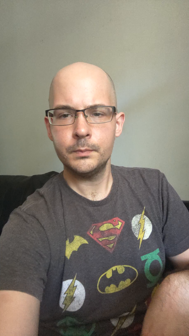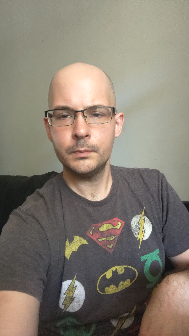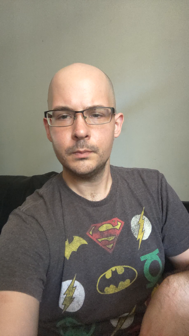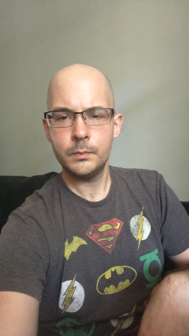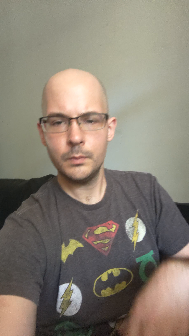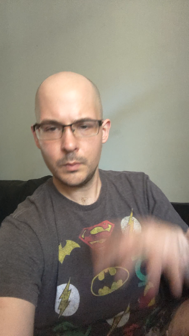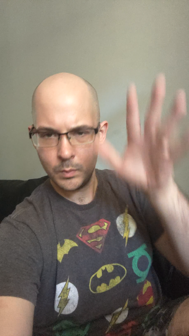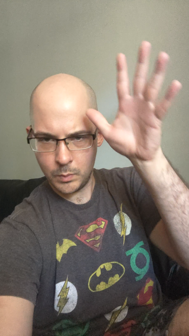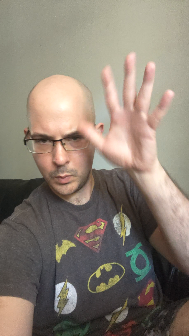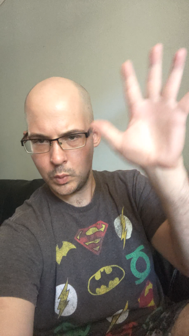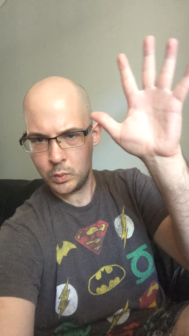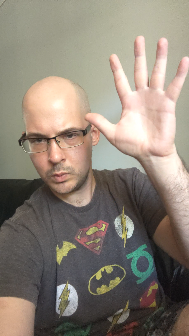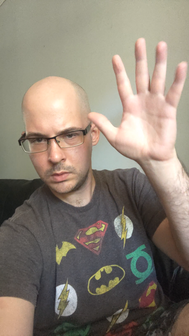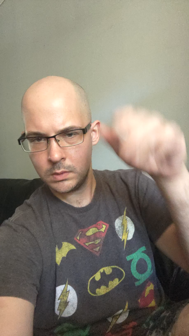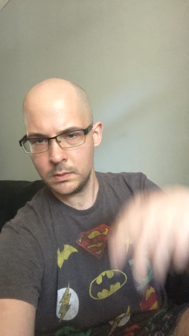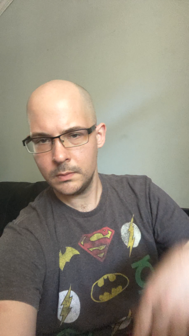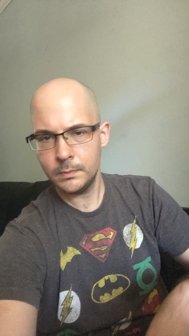moose